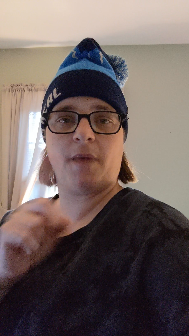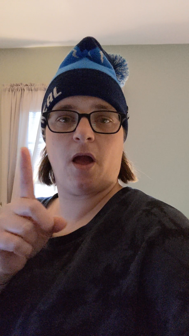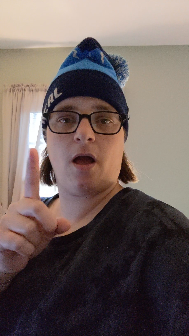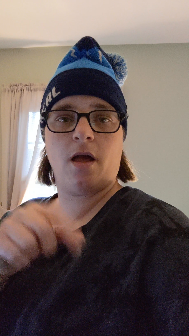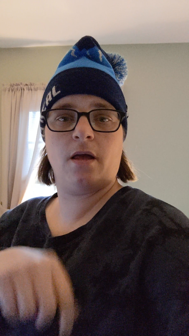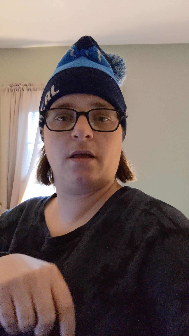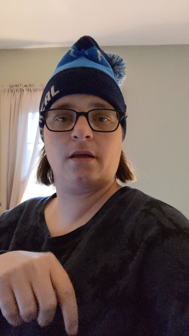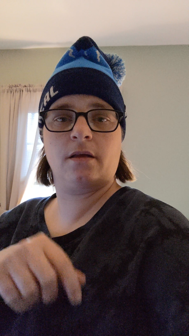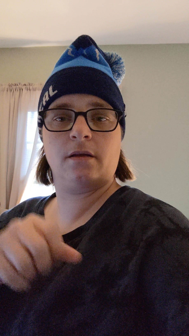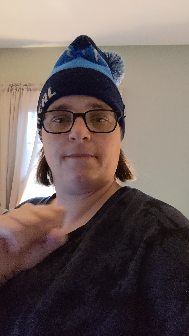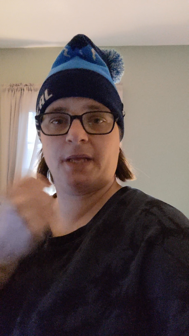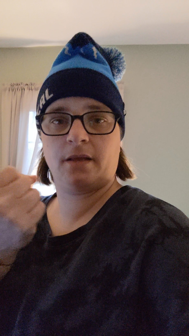break